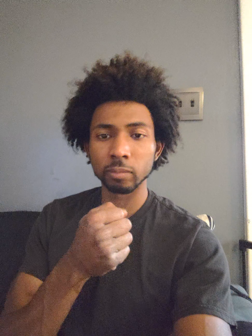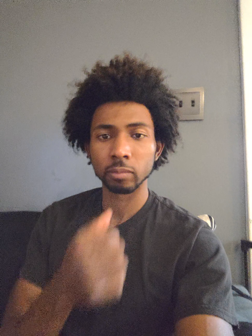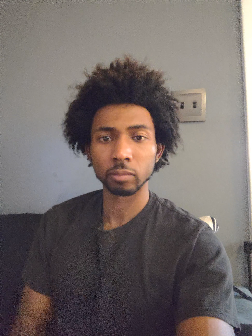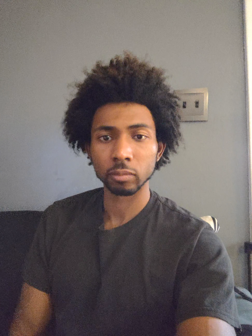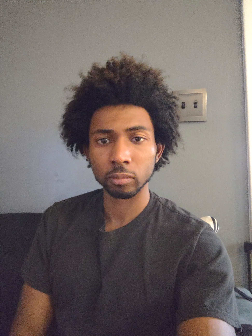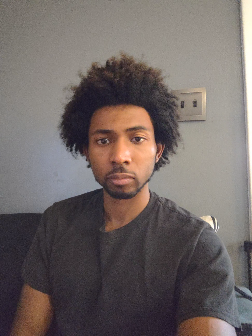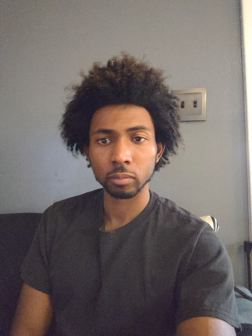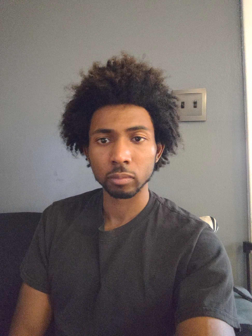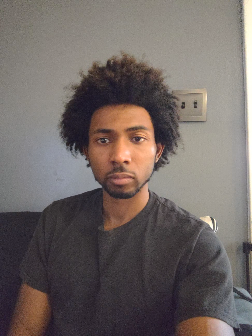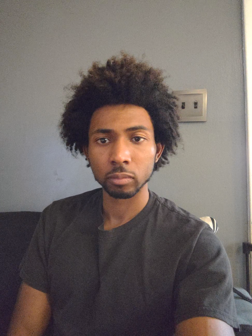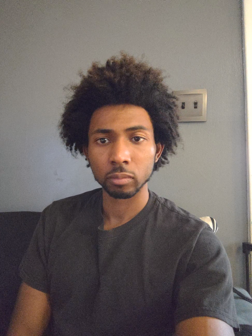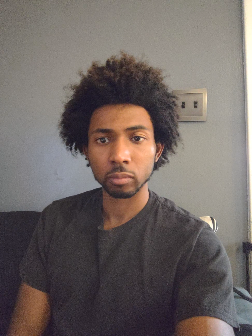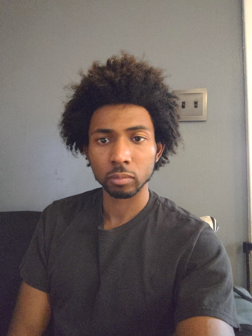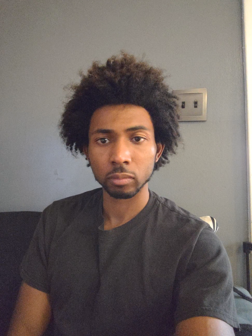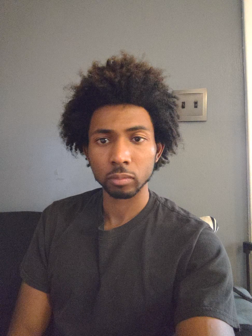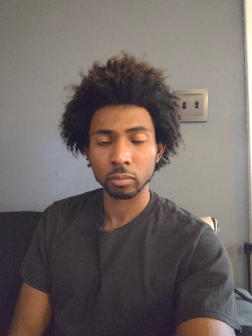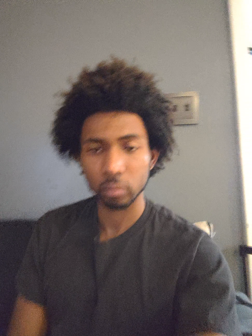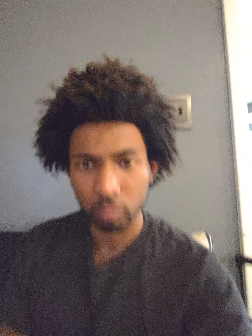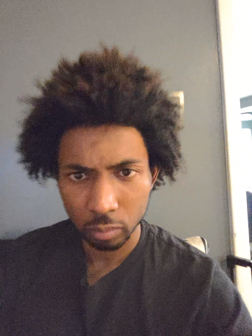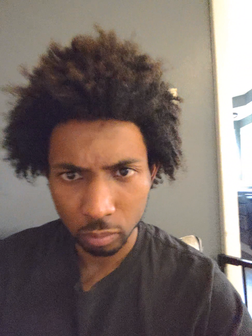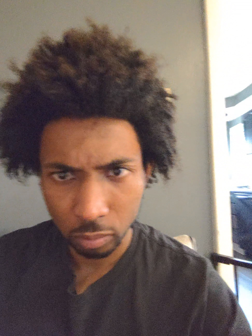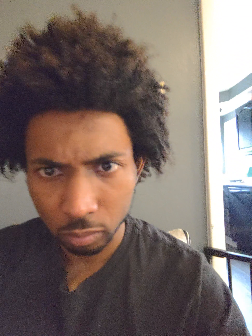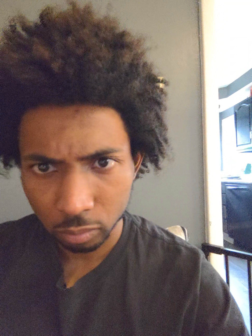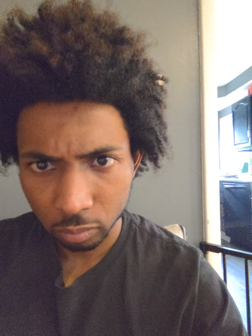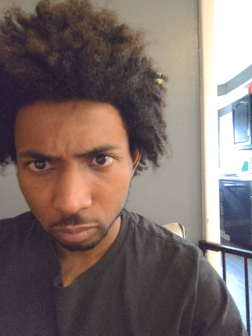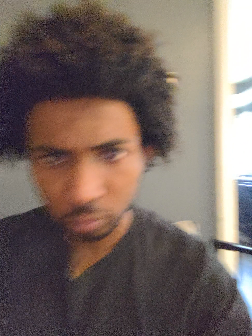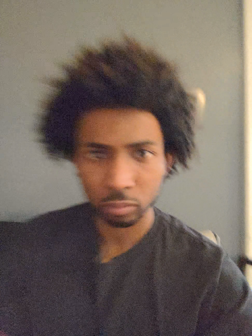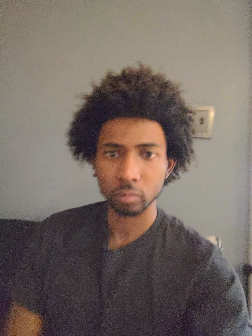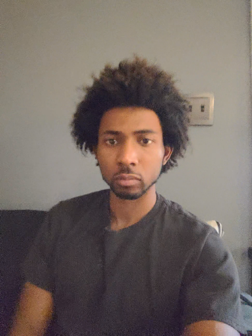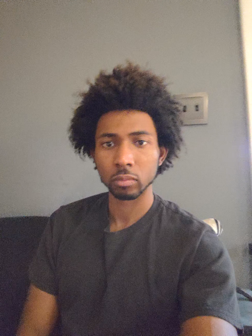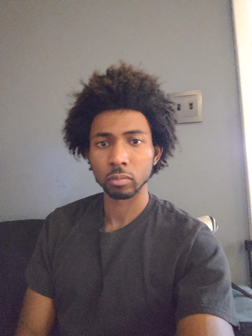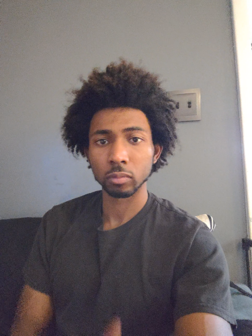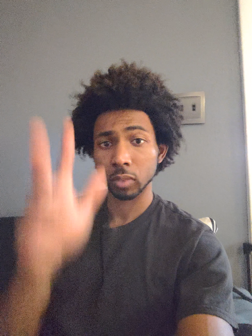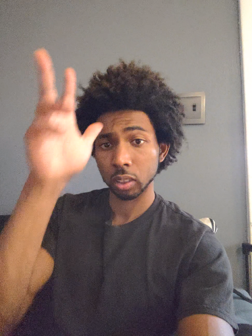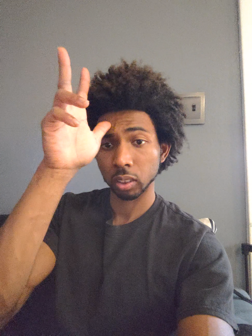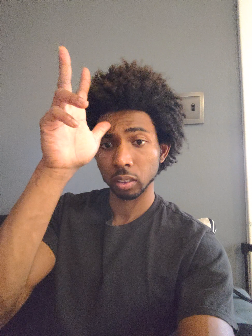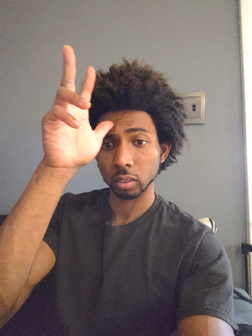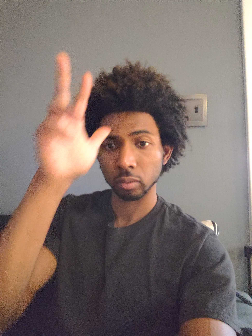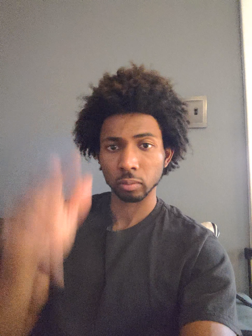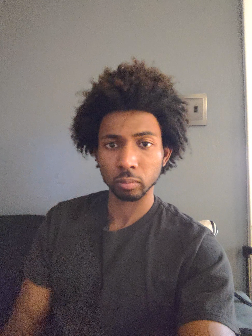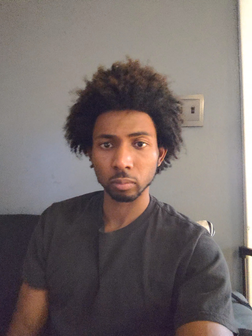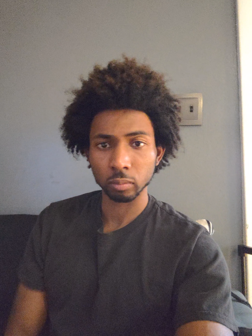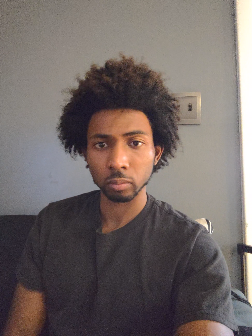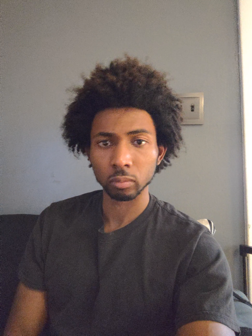rooster